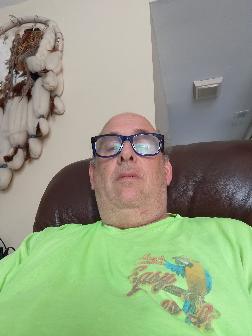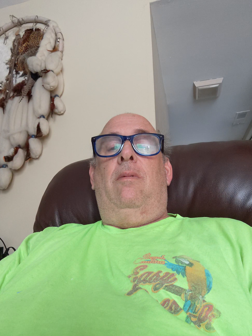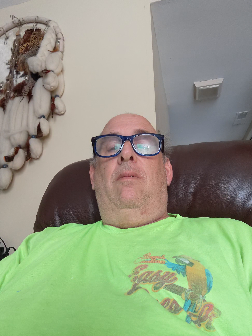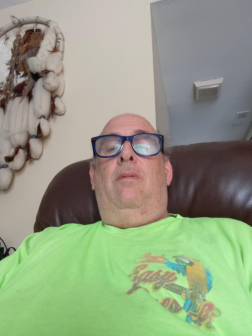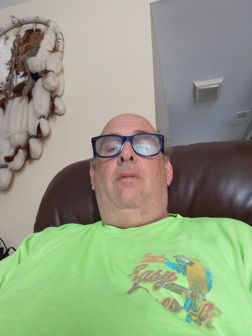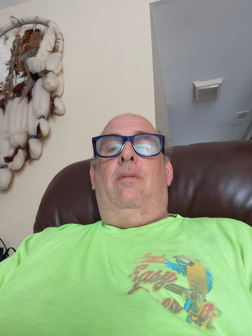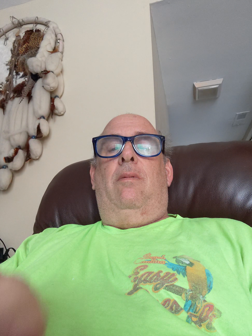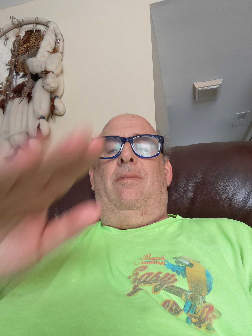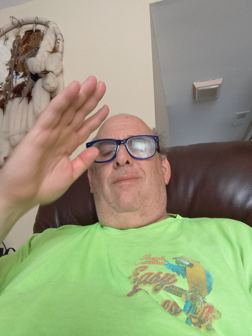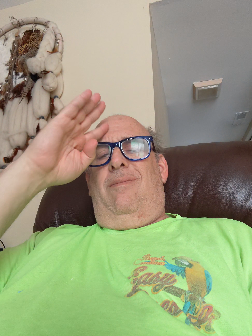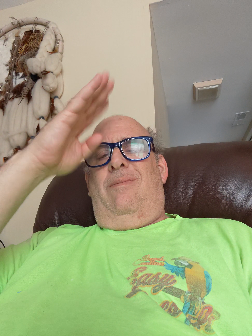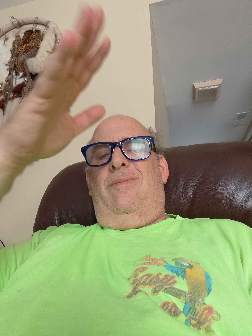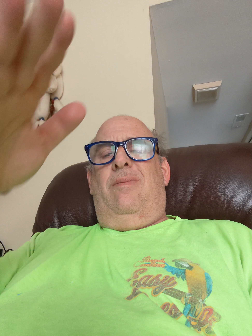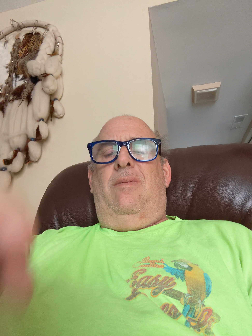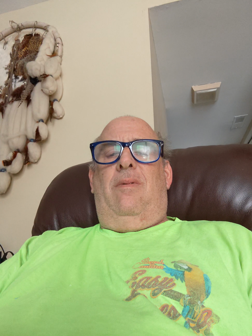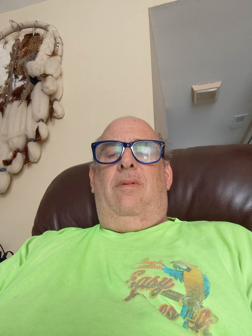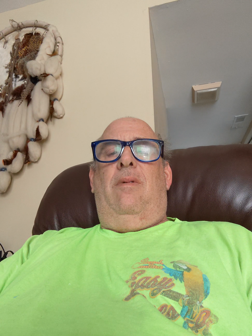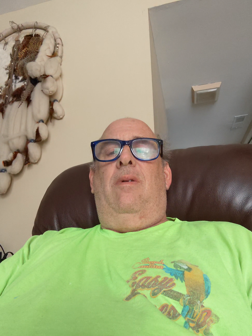pretend